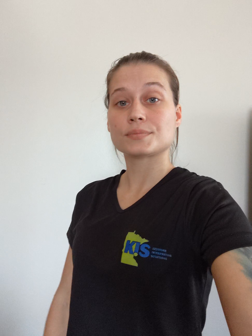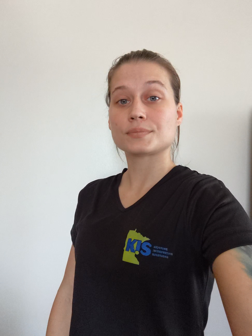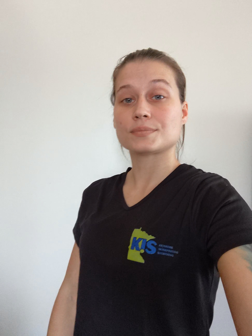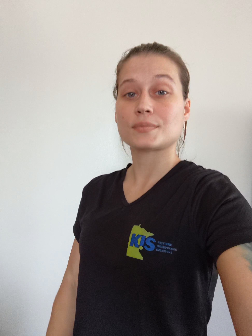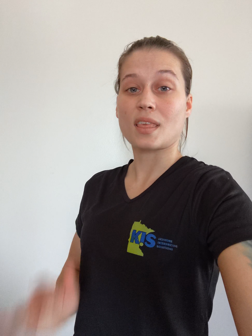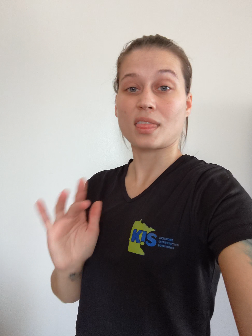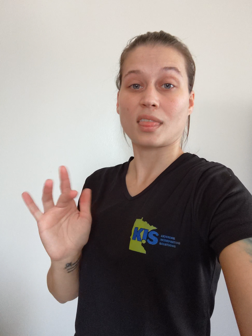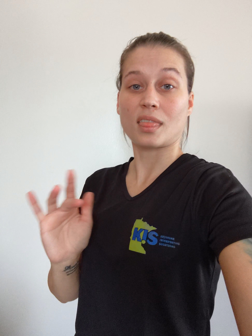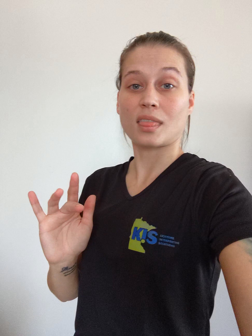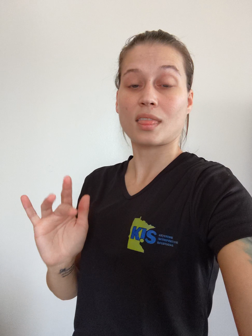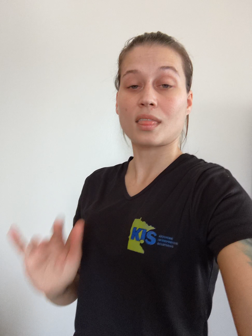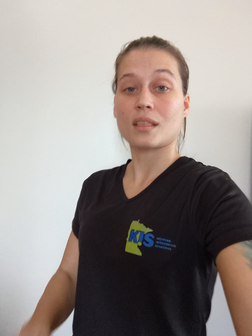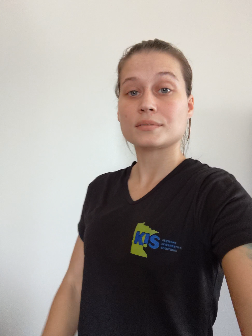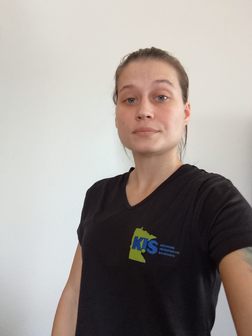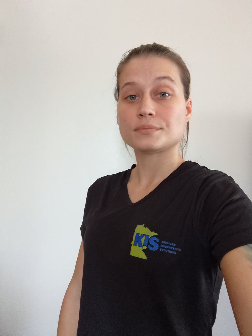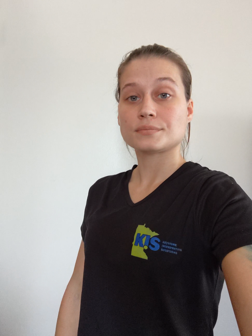yucky